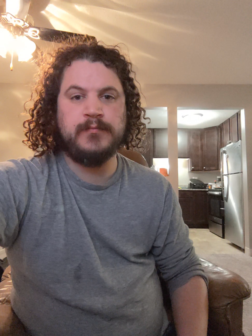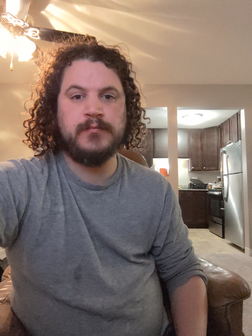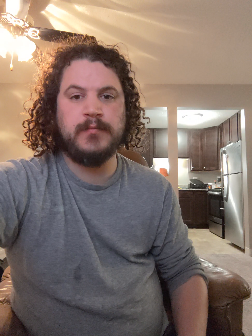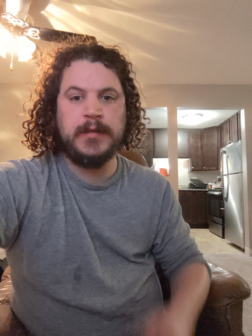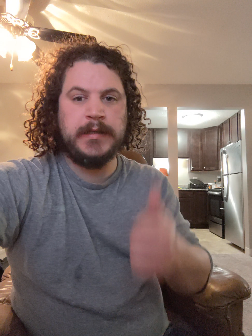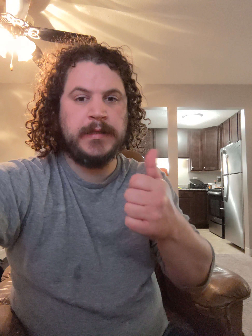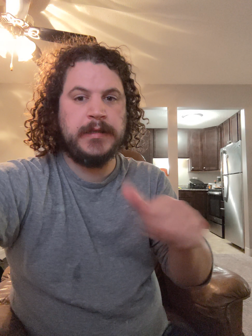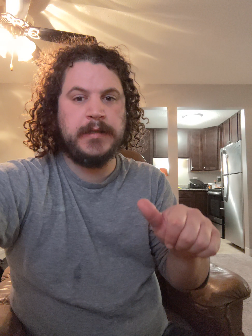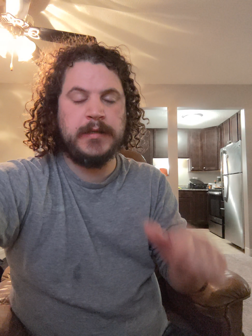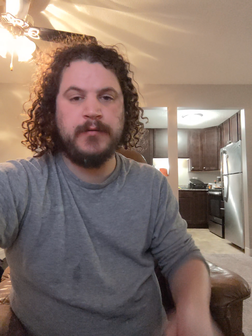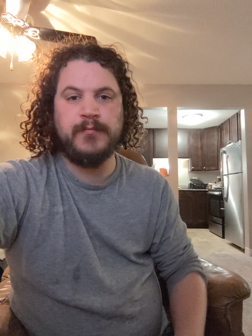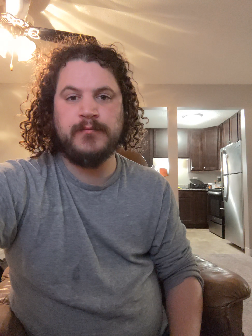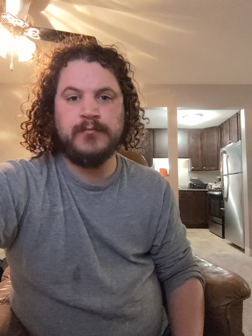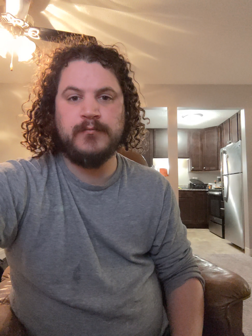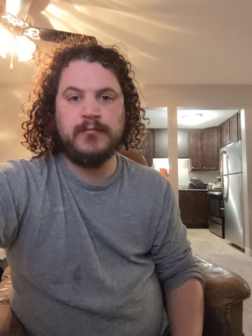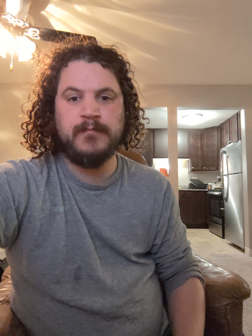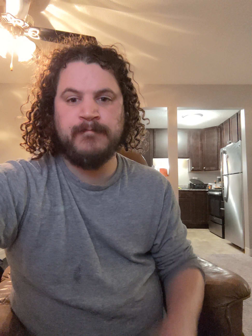any